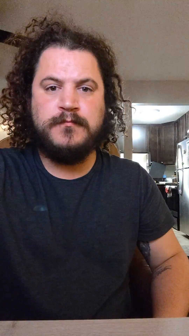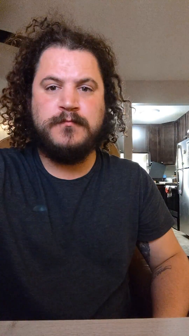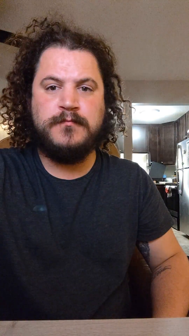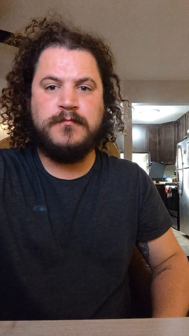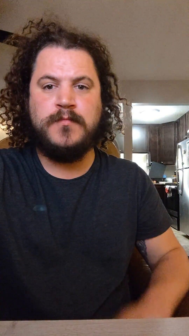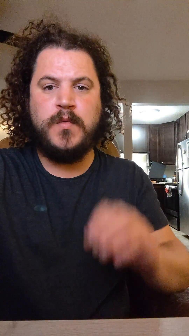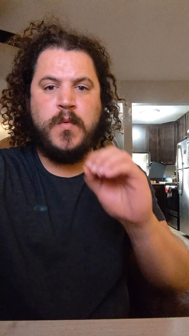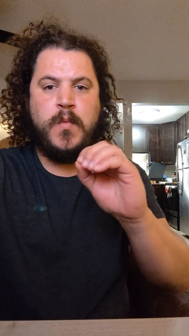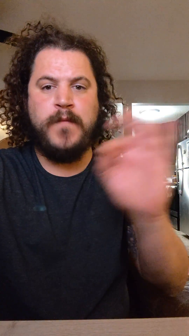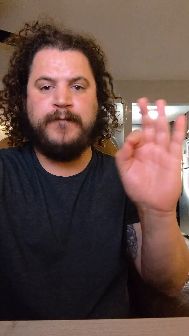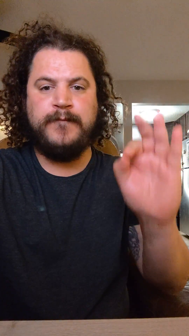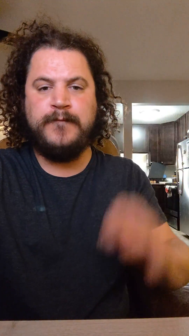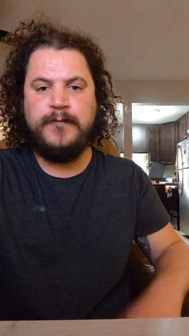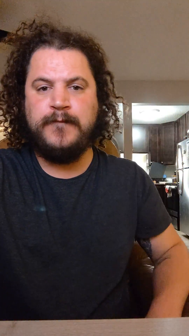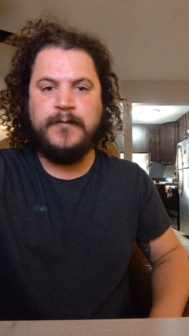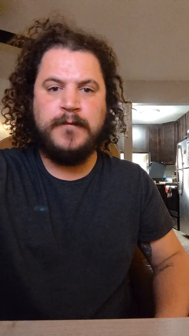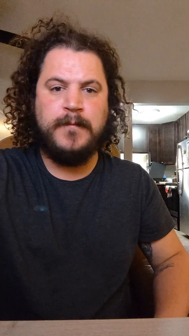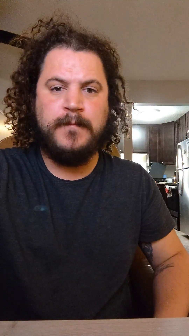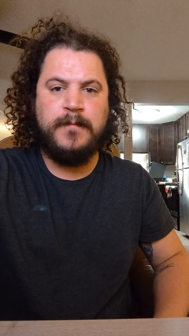off